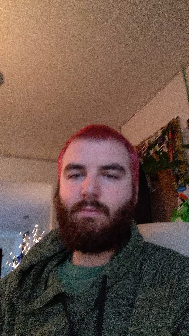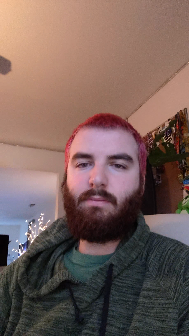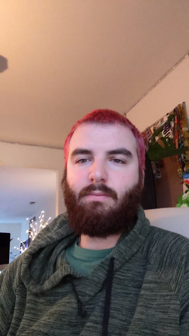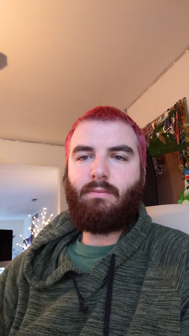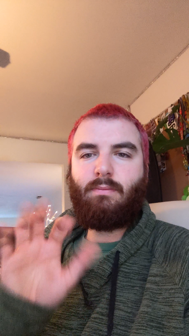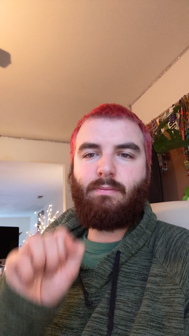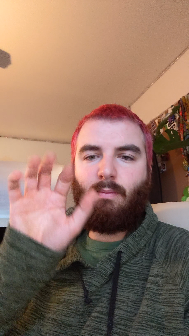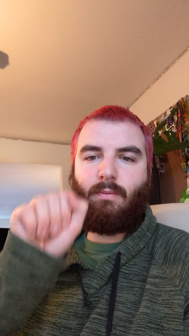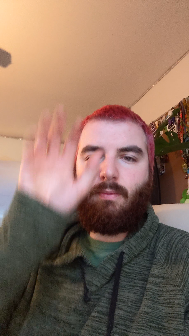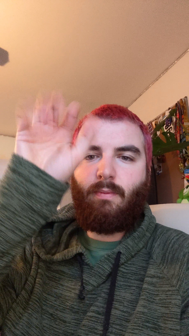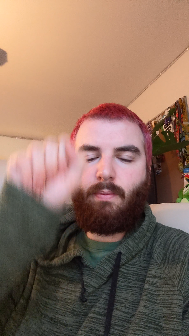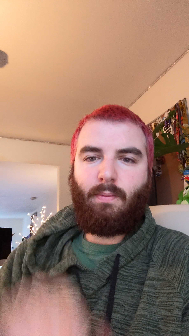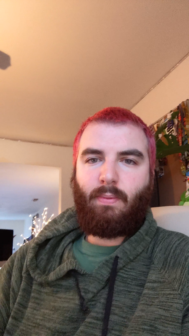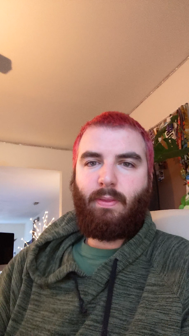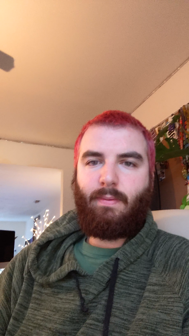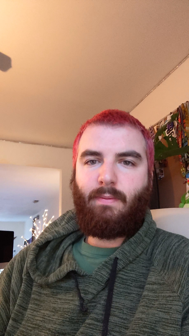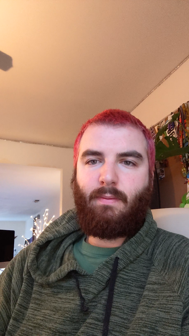ladder